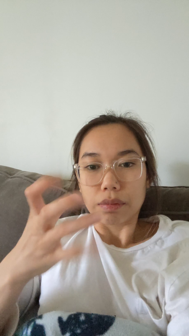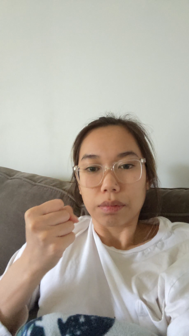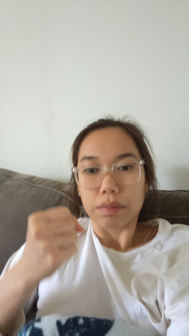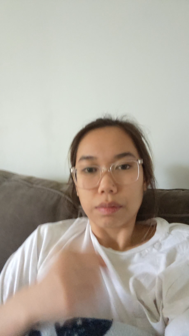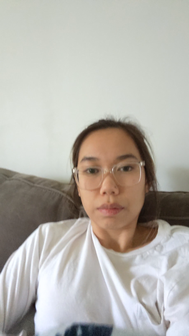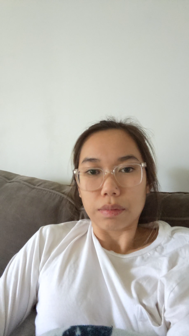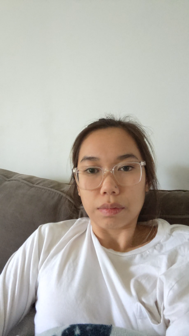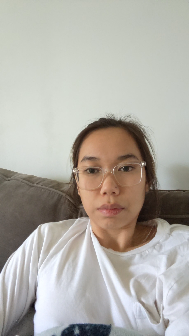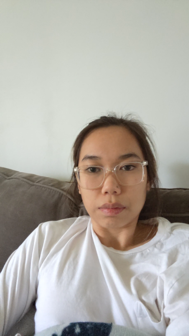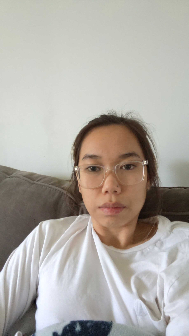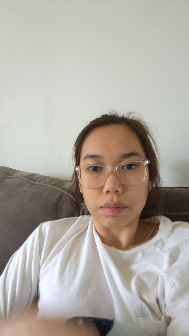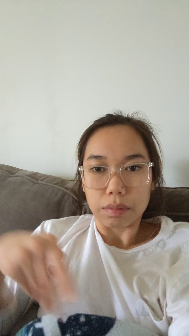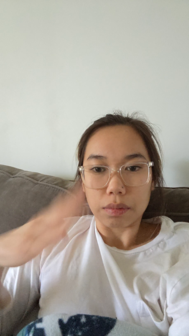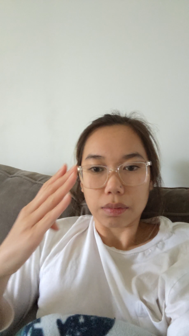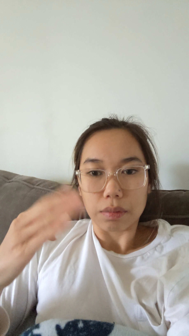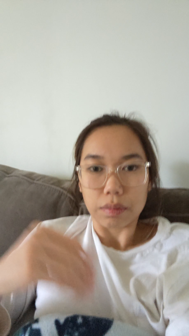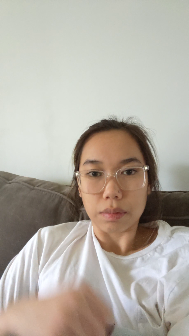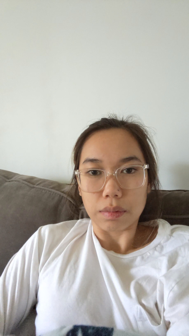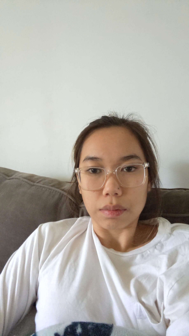kick